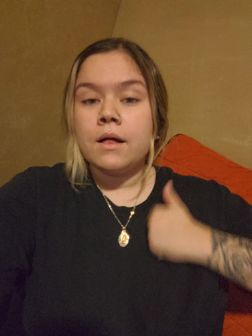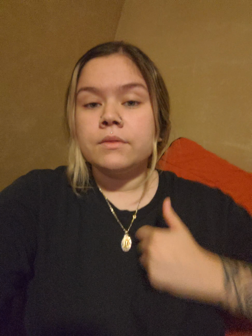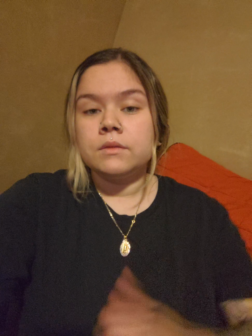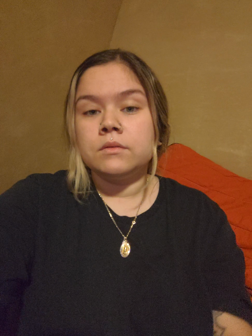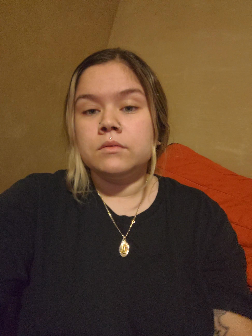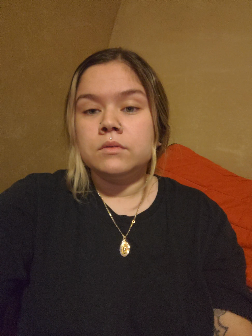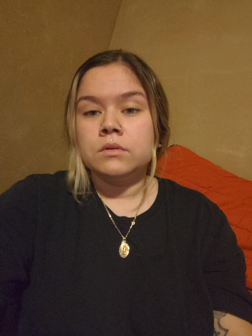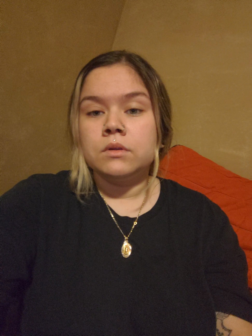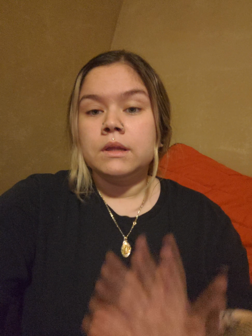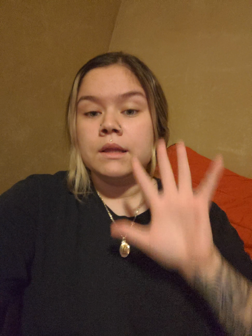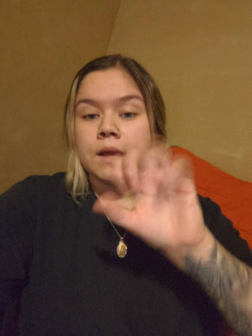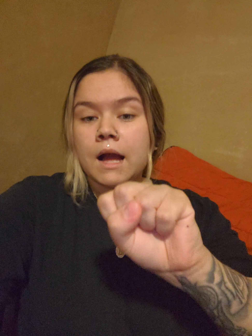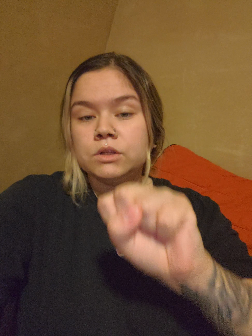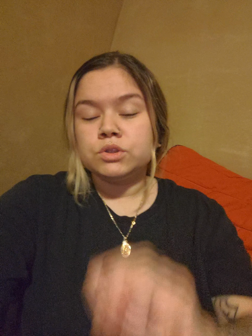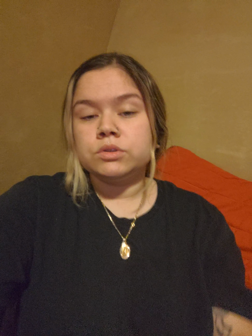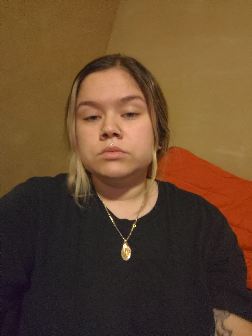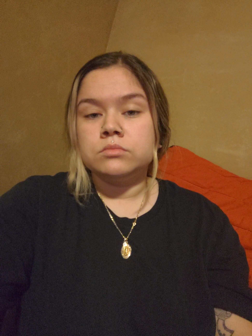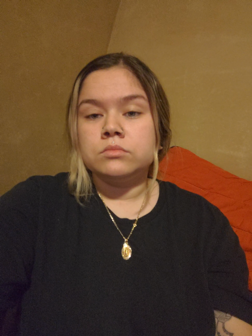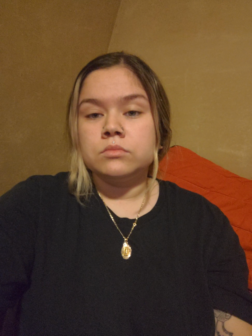catch